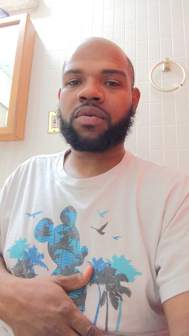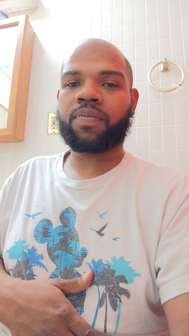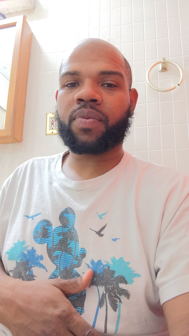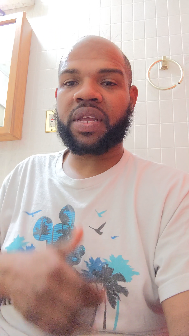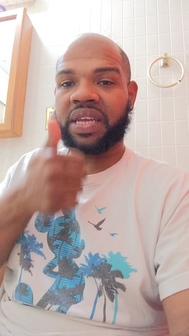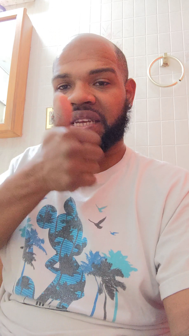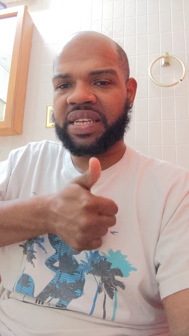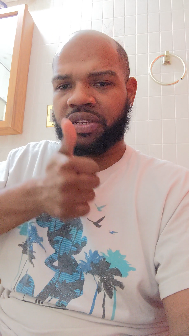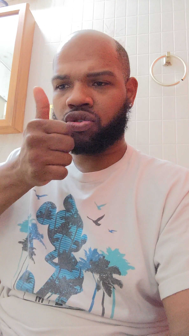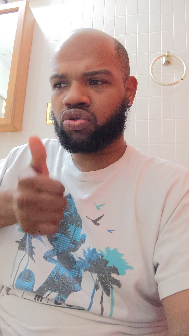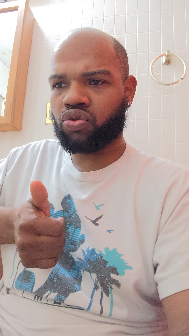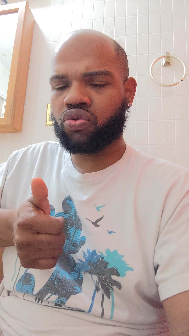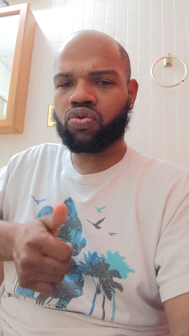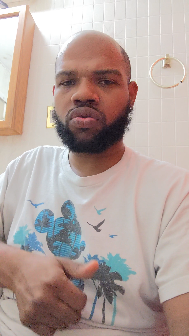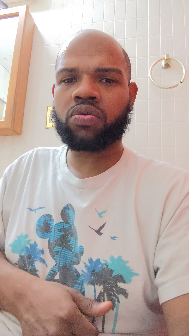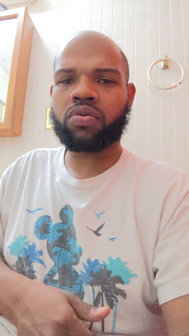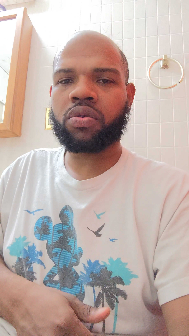each